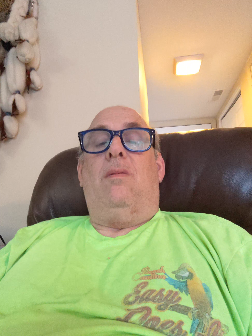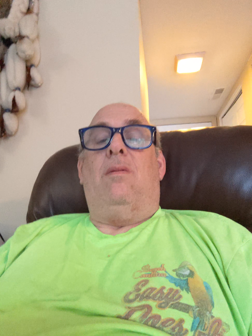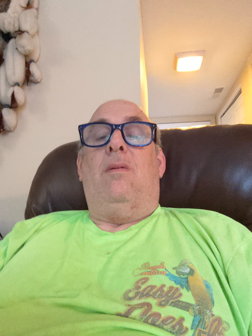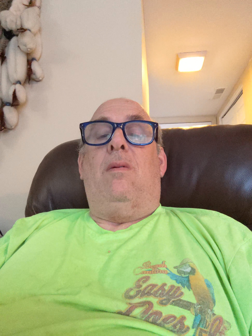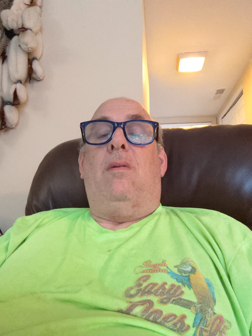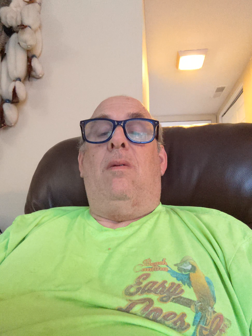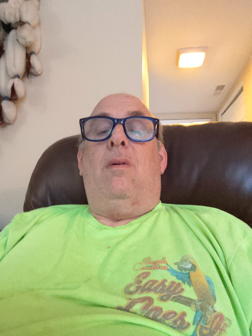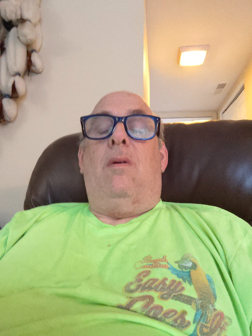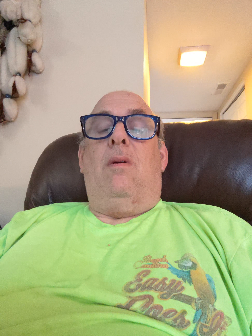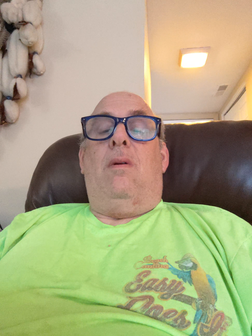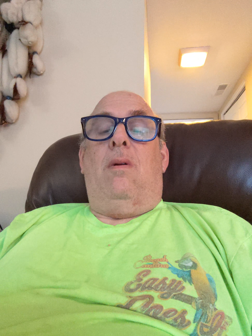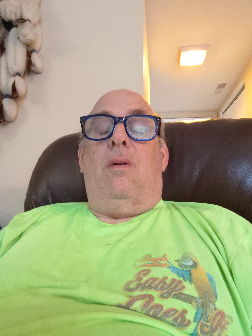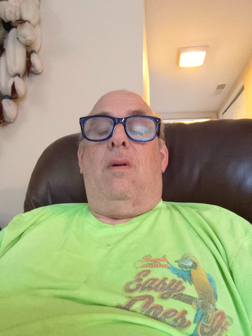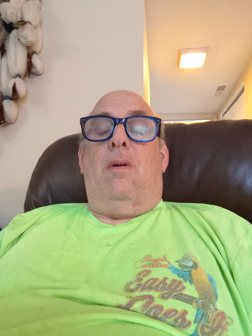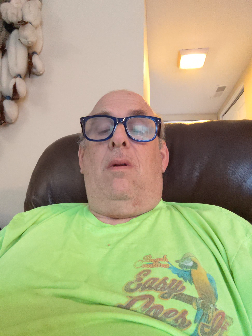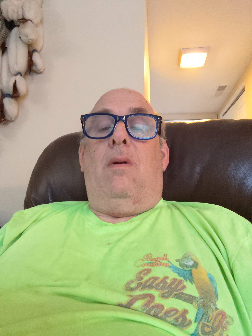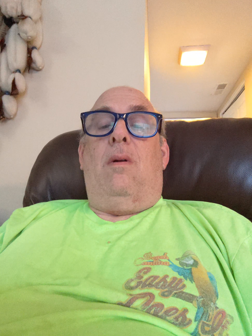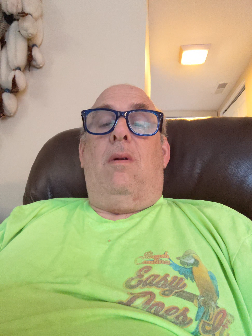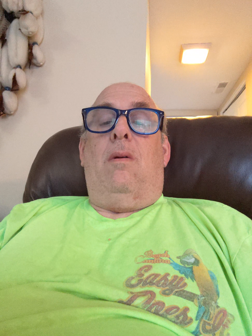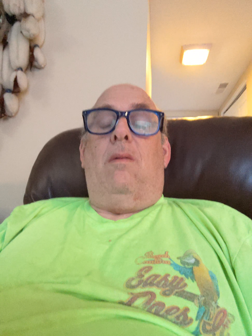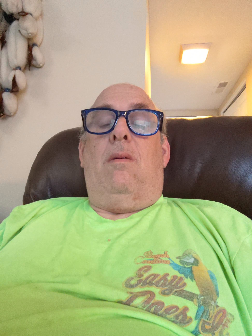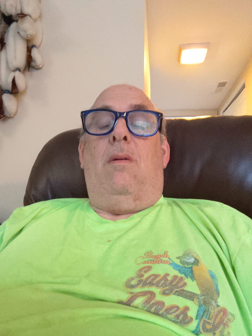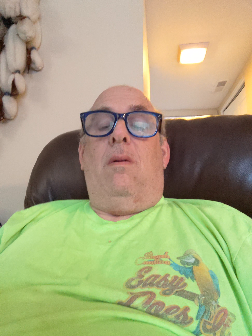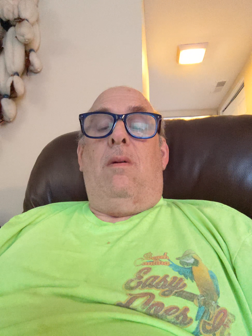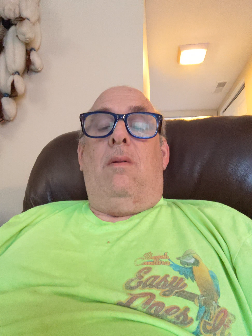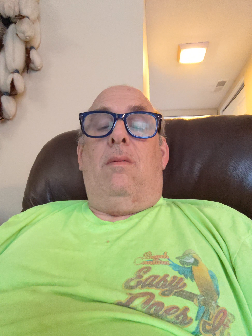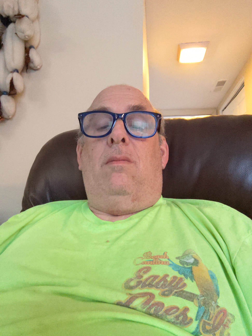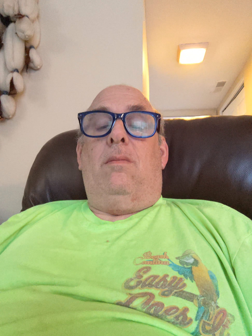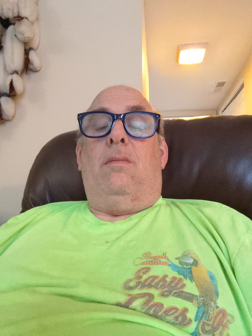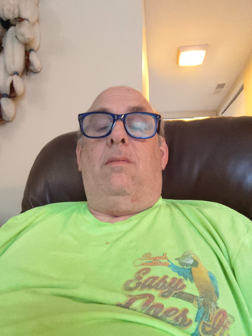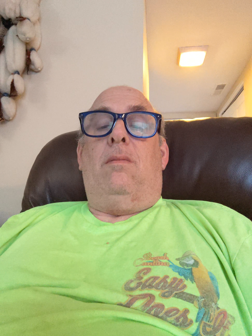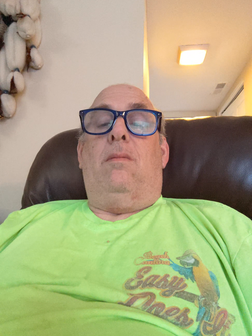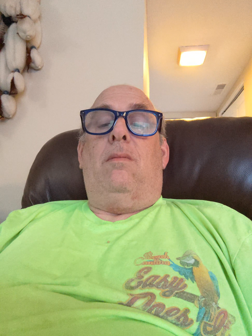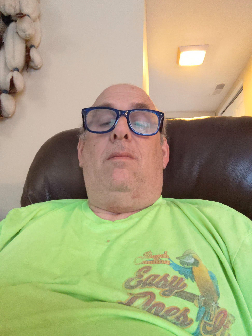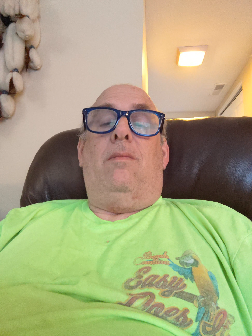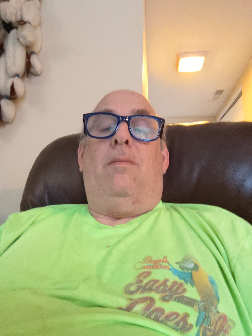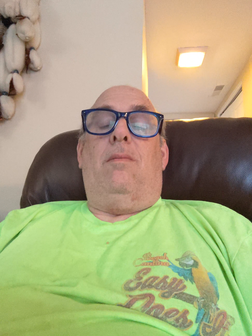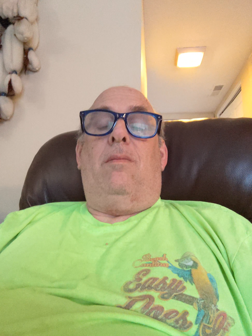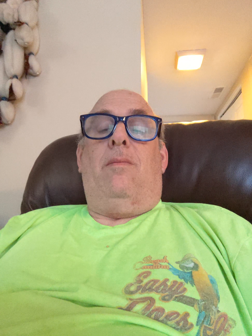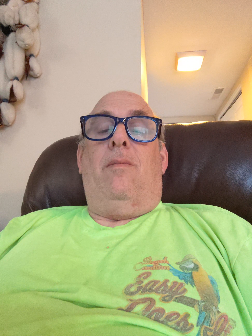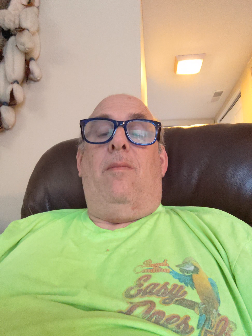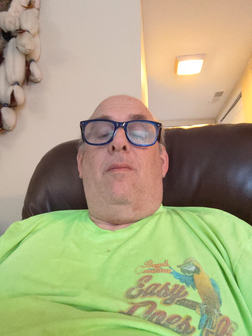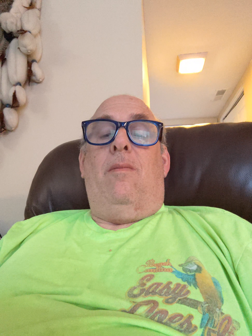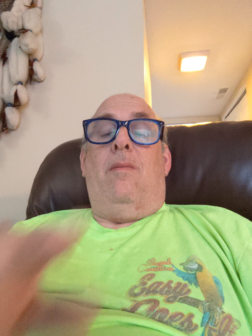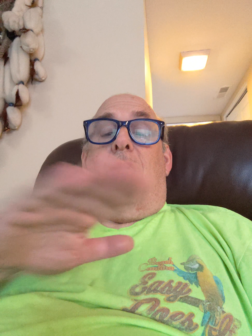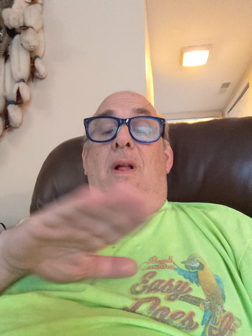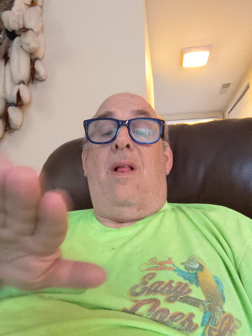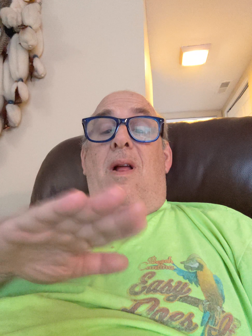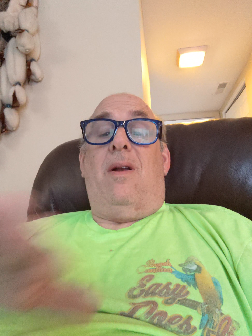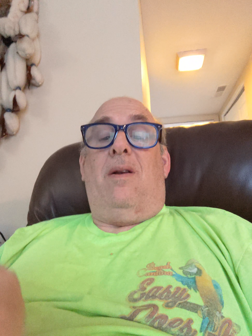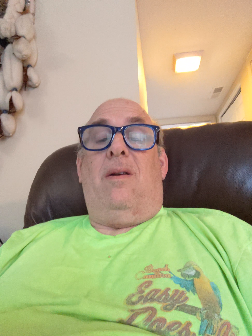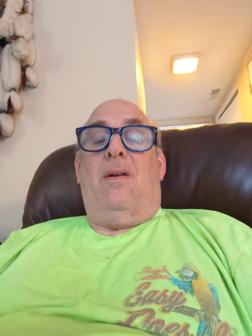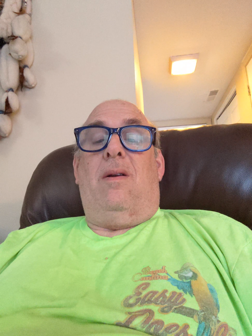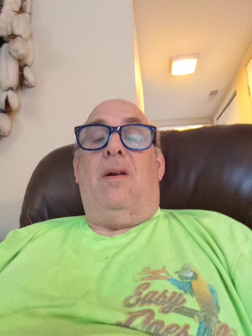clean